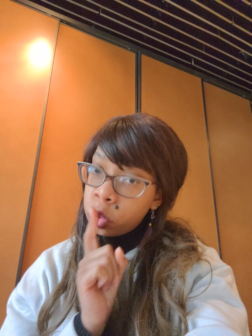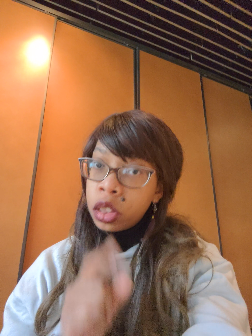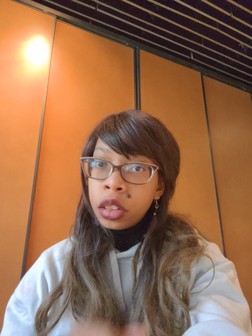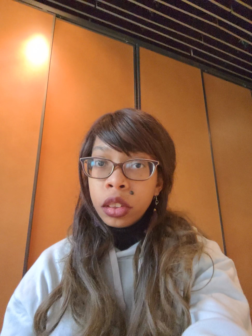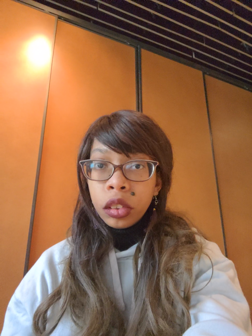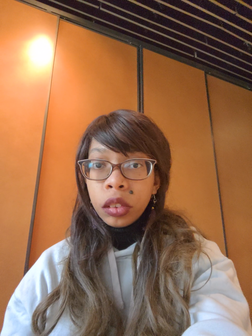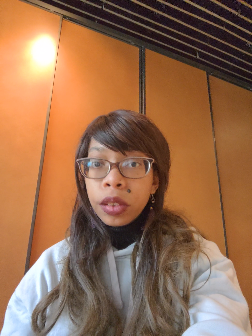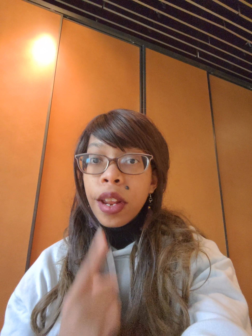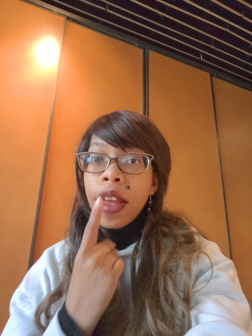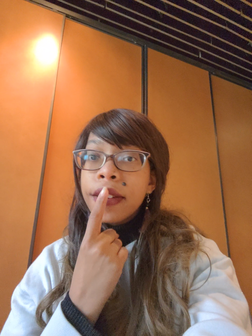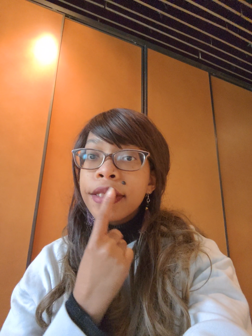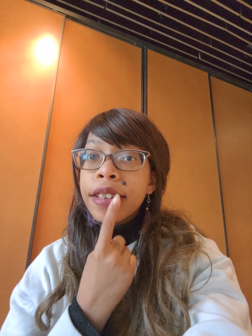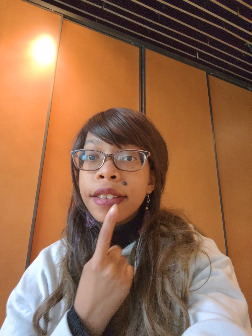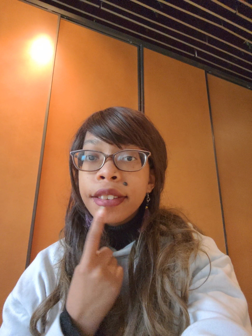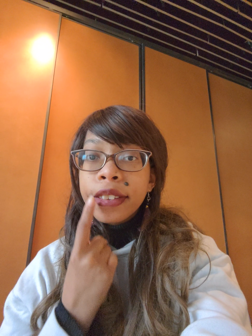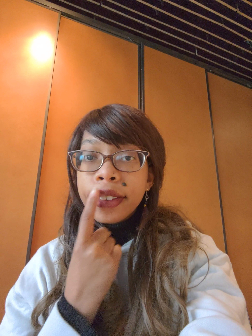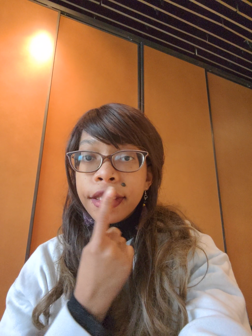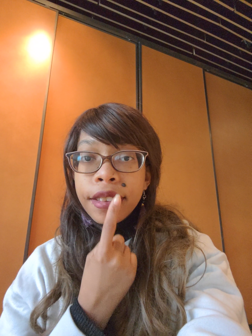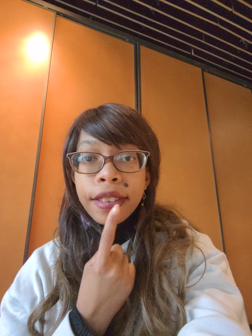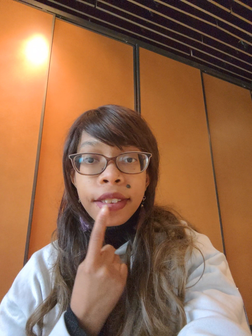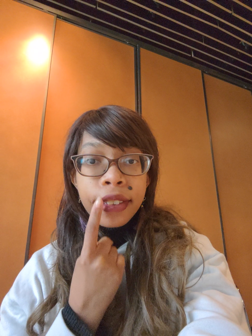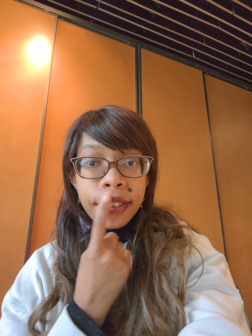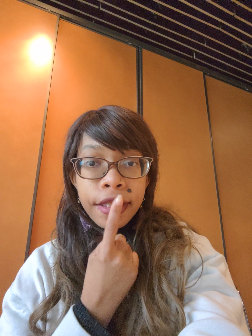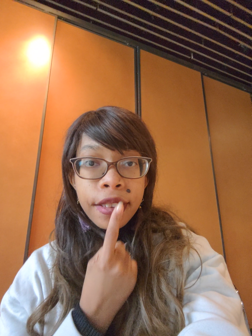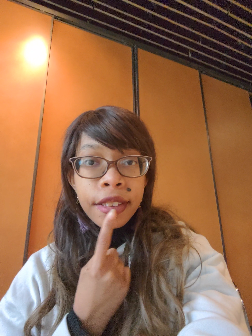lips